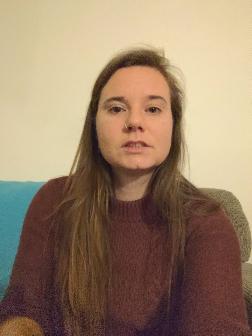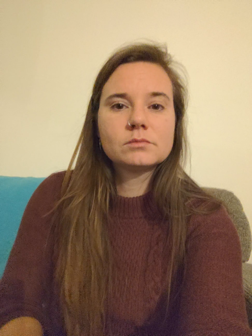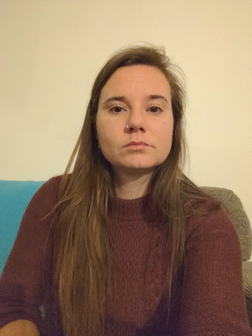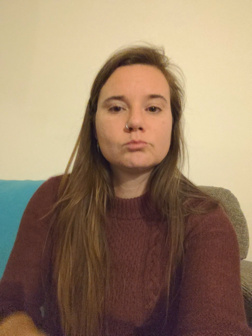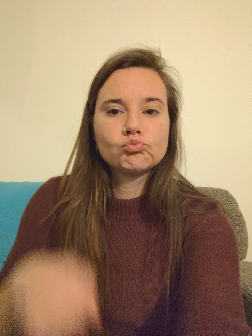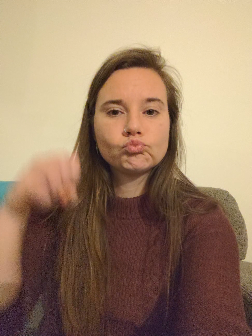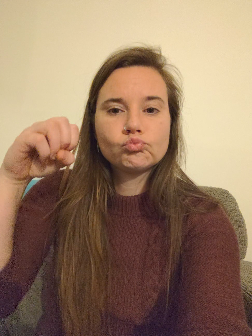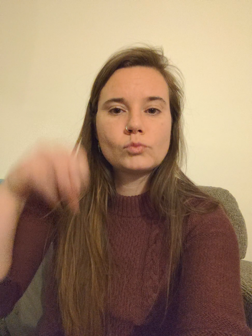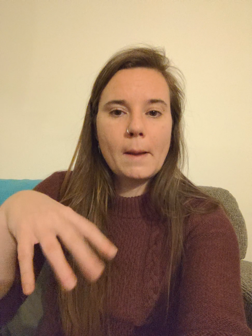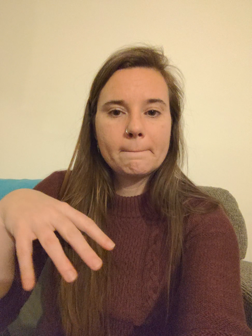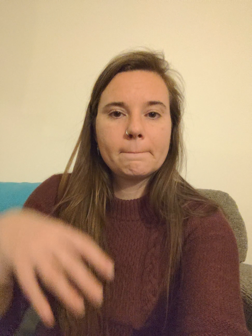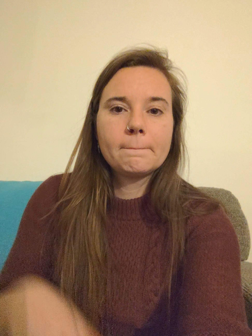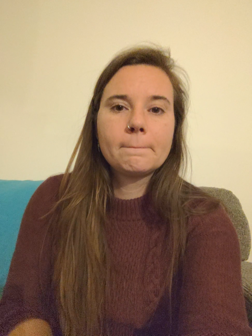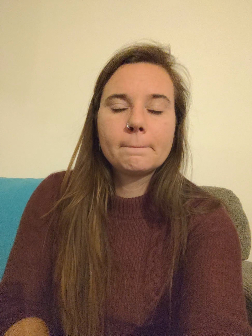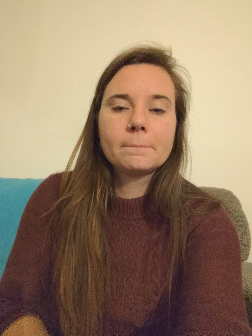drop